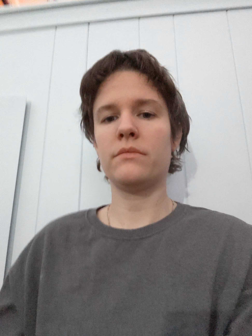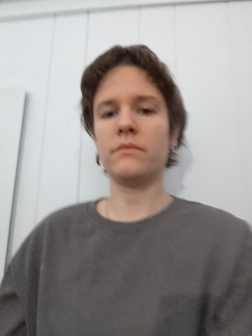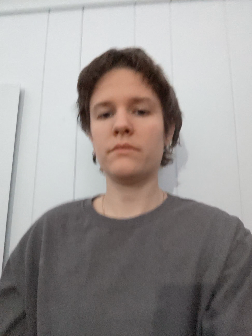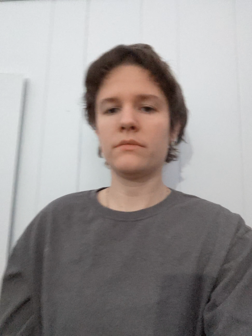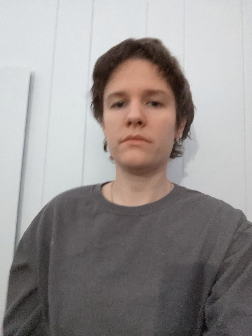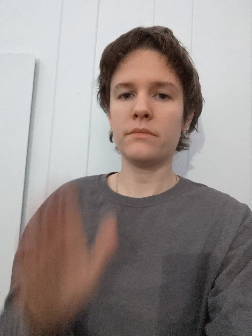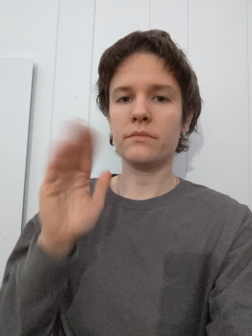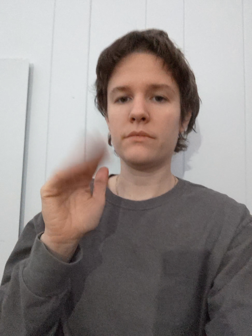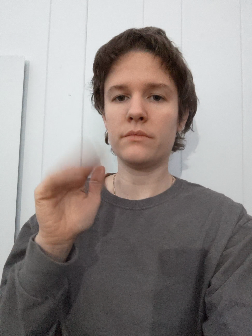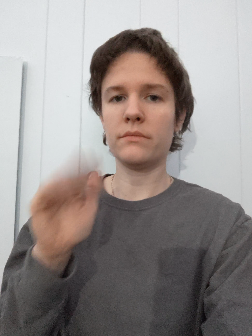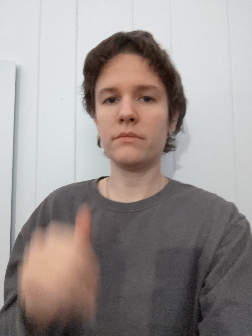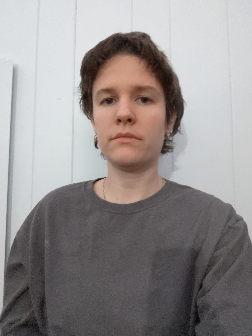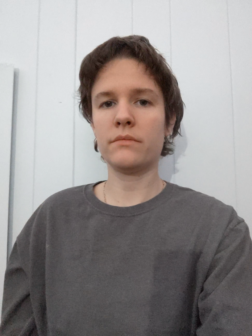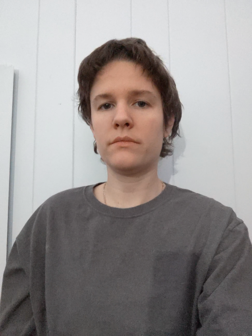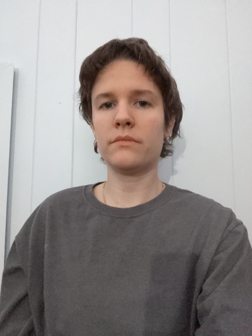bye